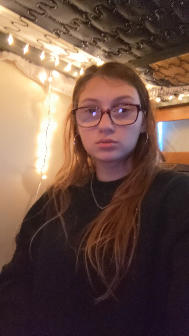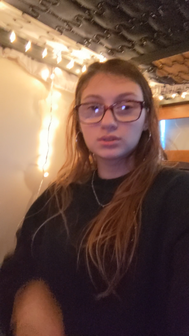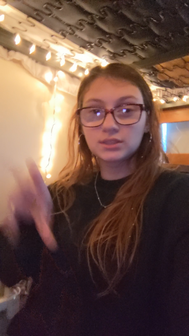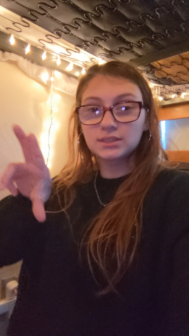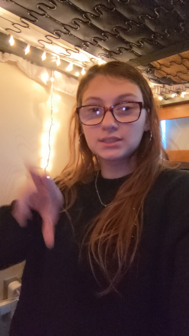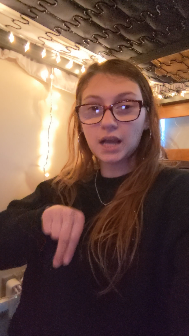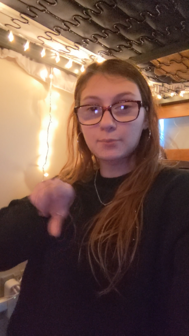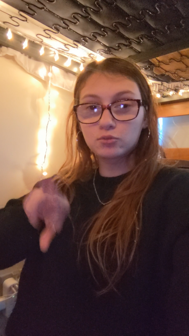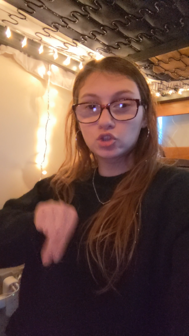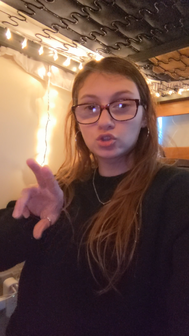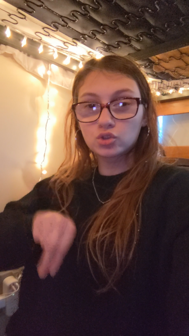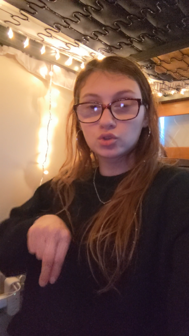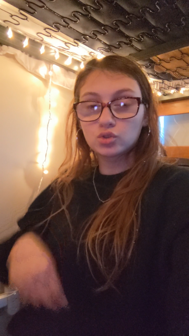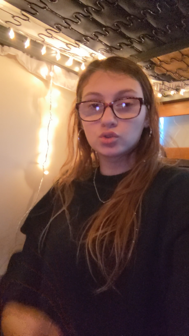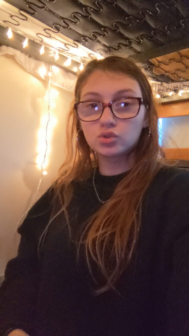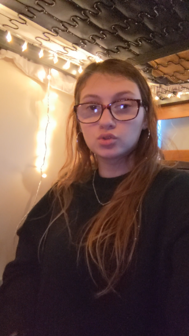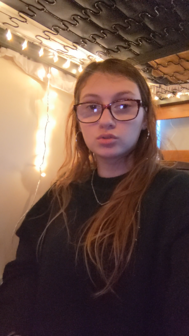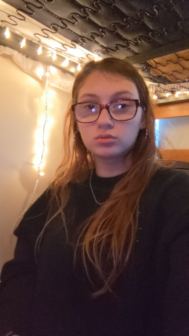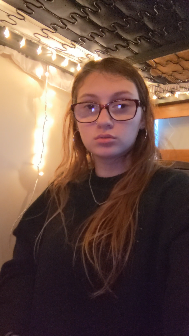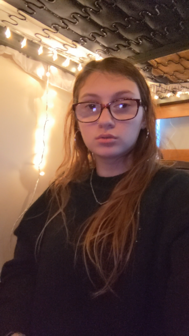diaper